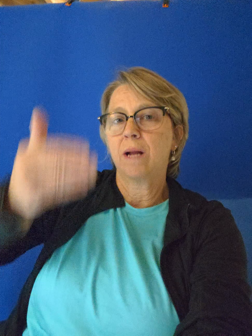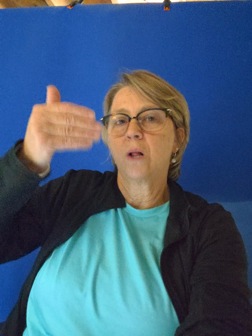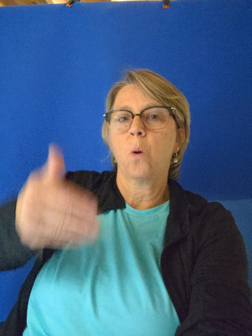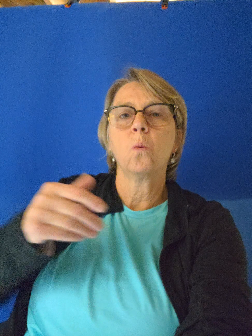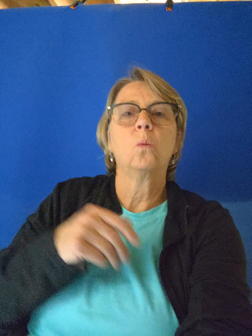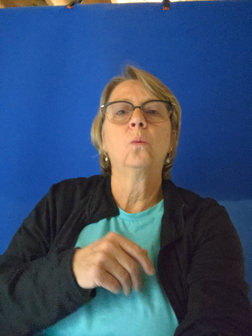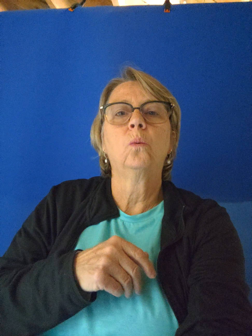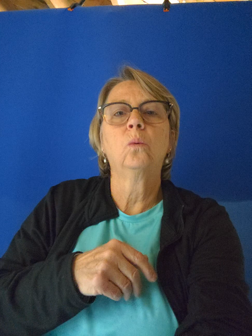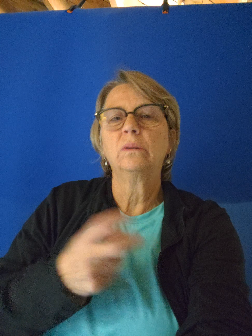window